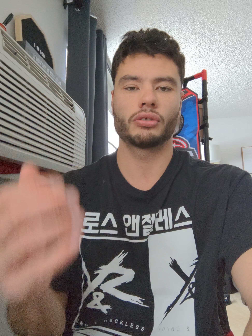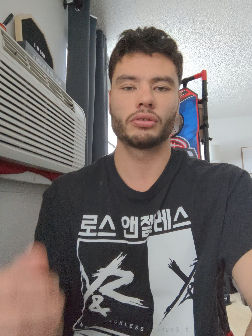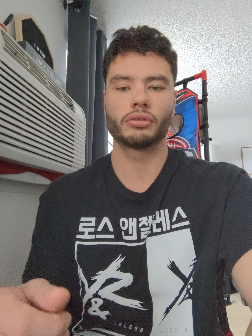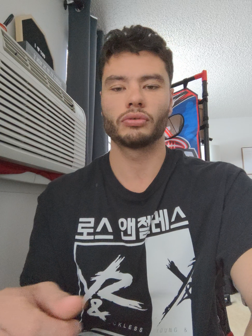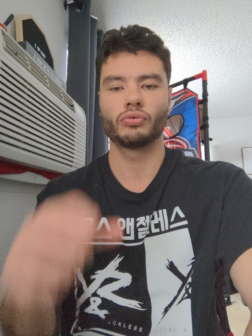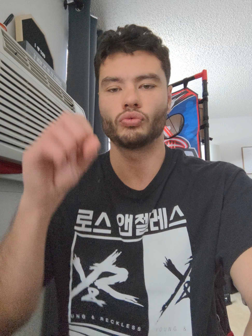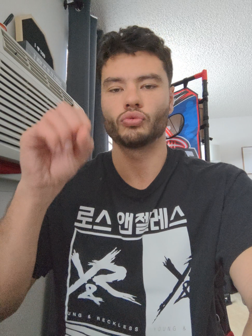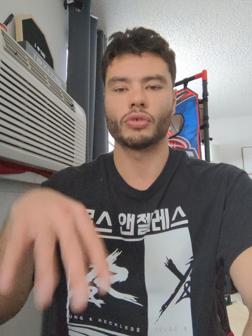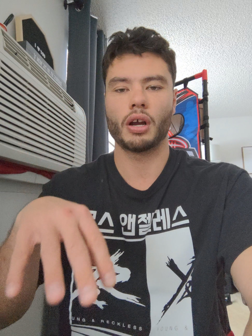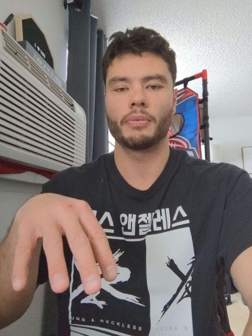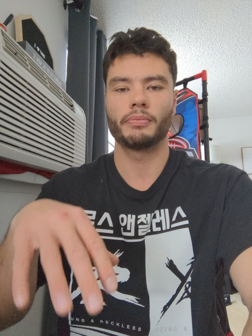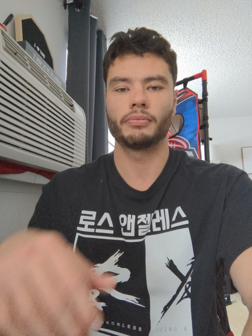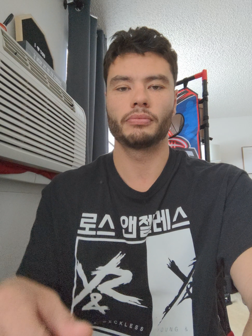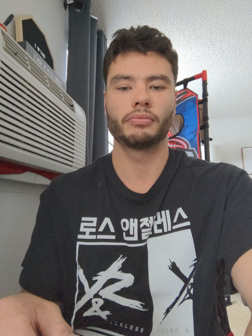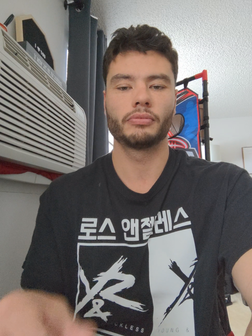drop